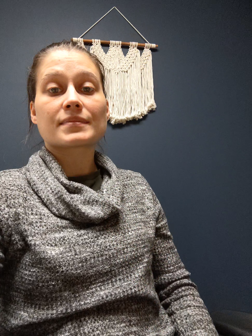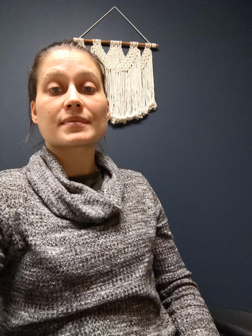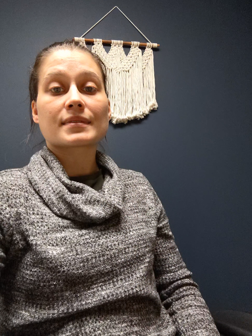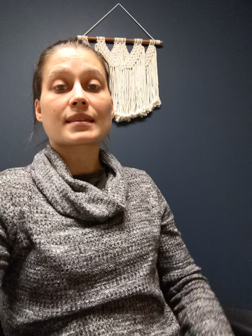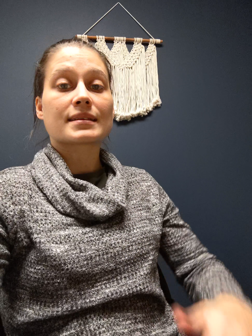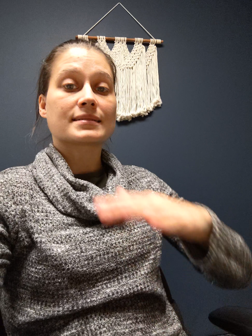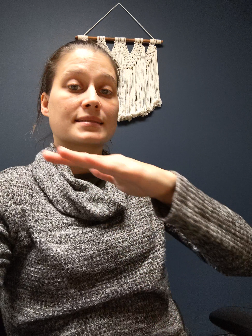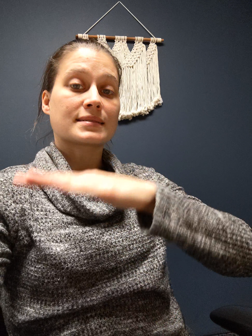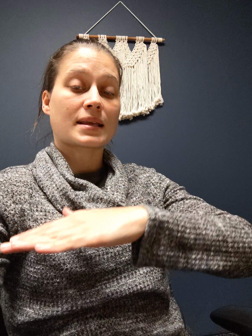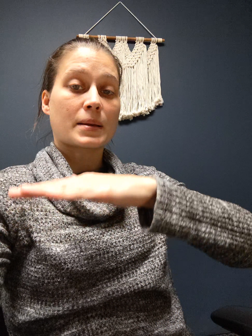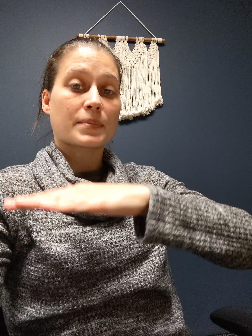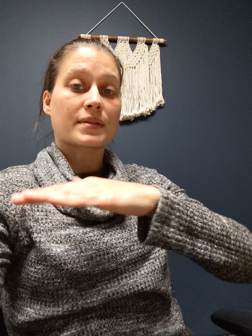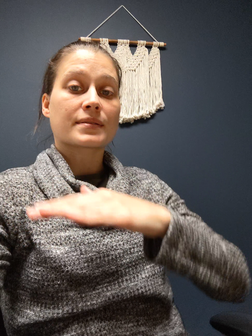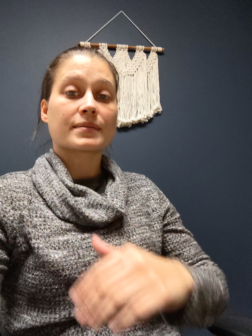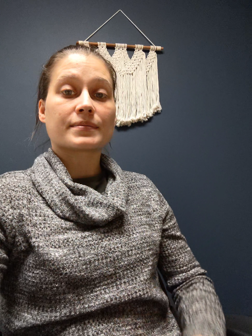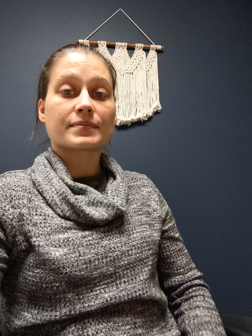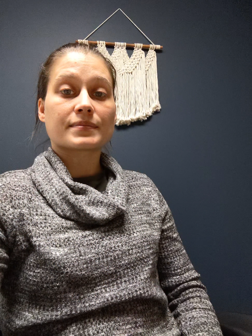table